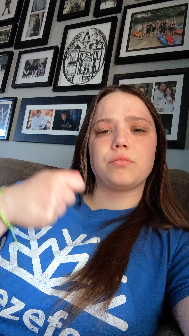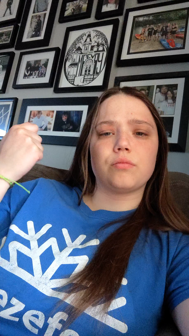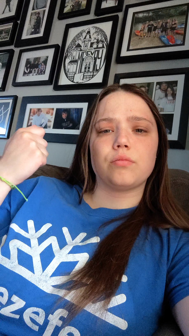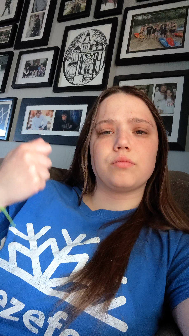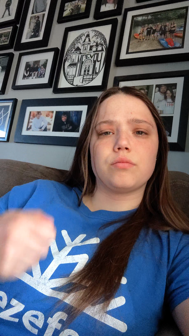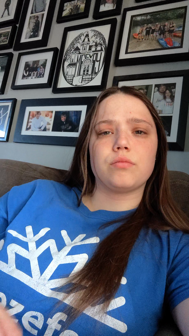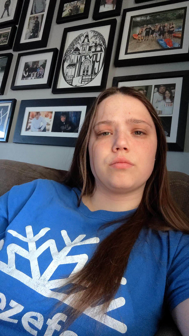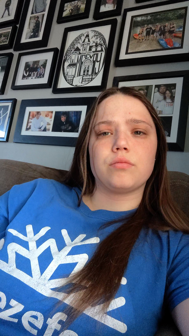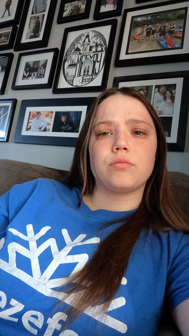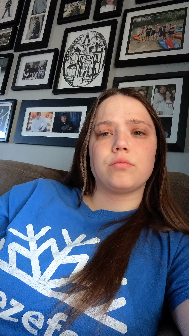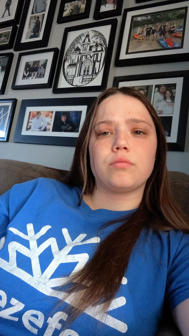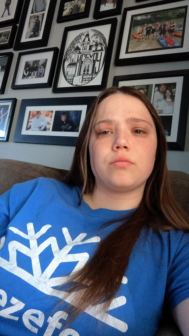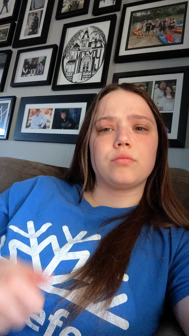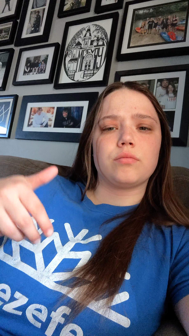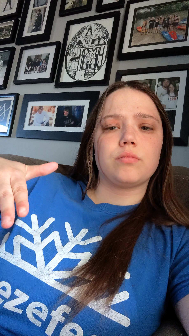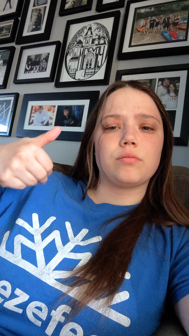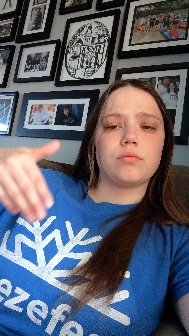pants